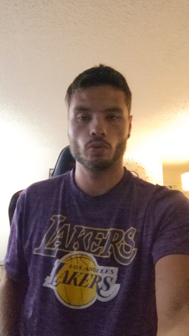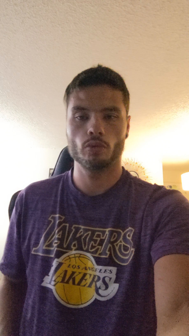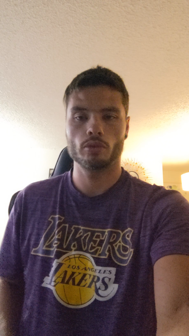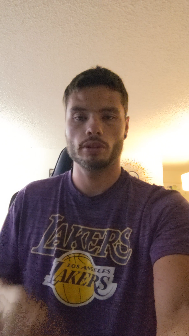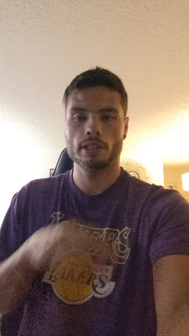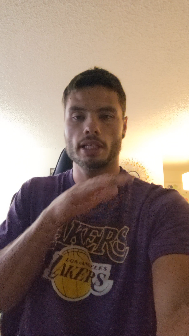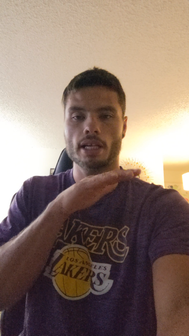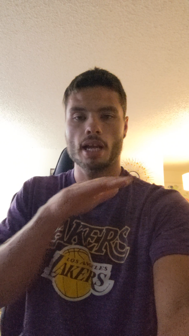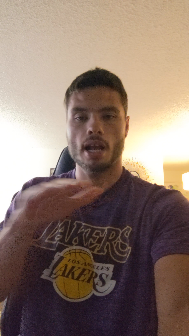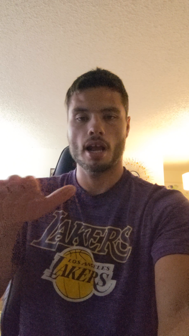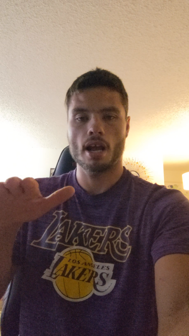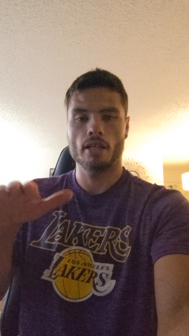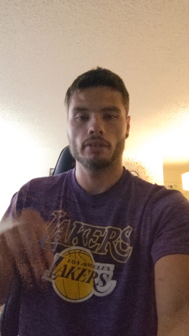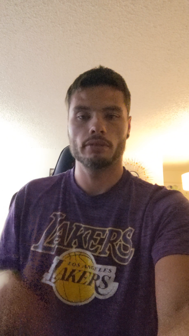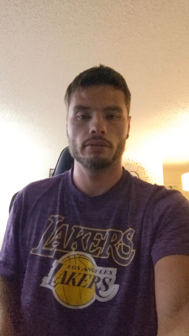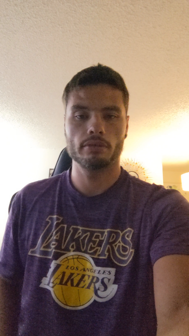nice